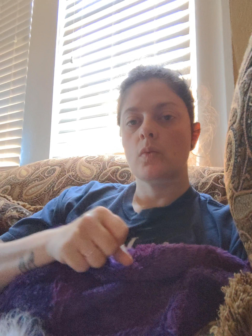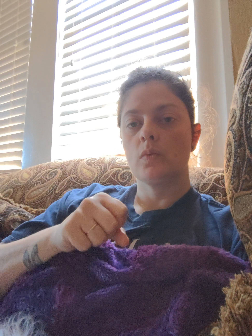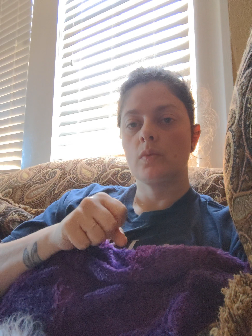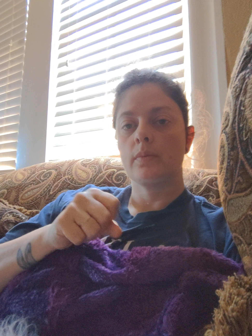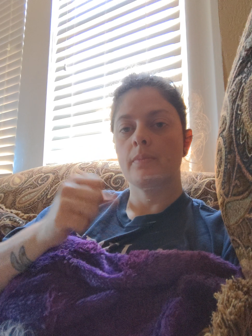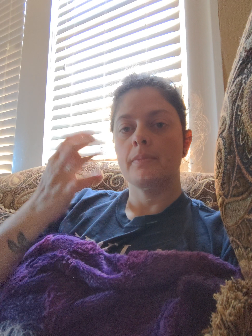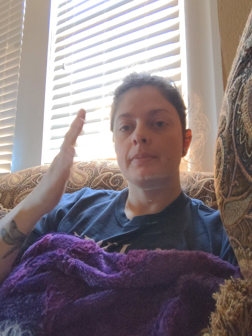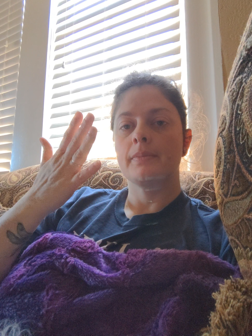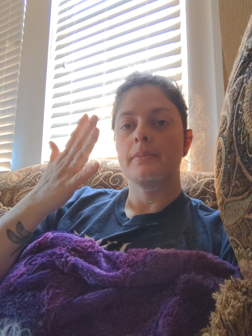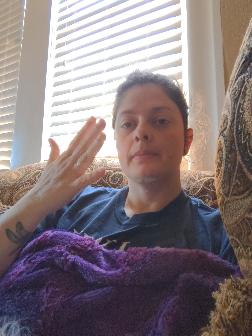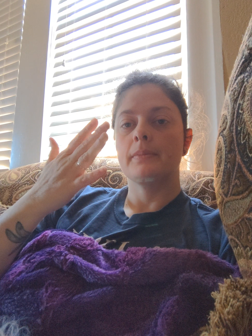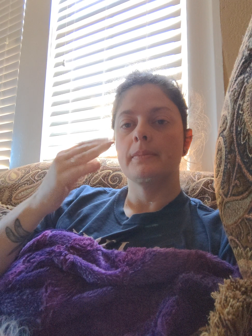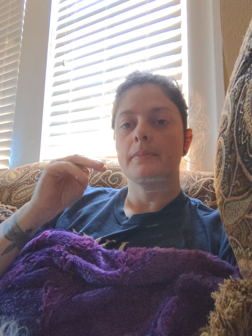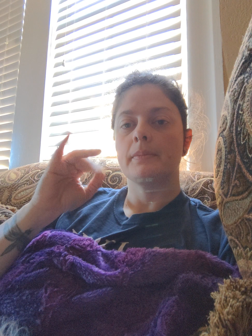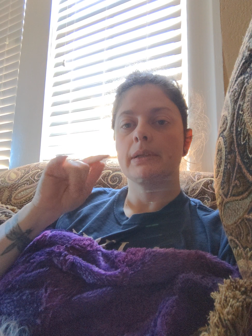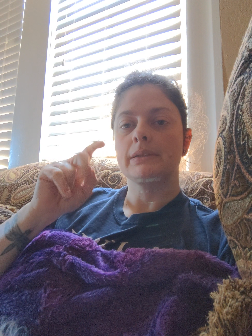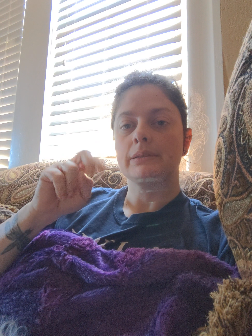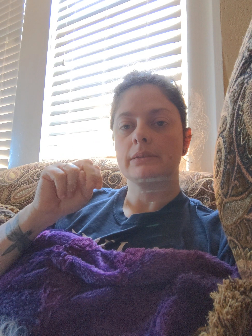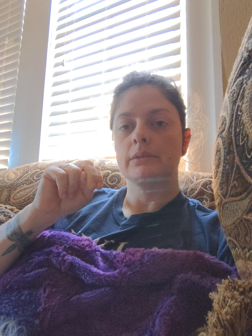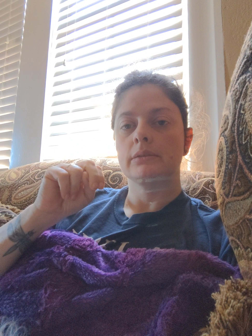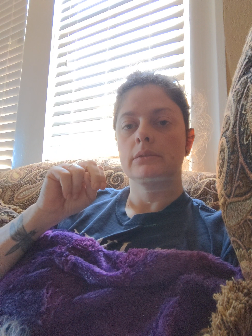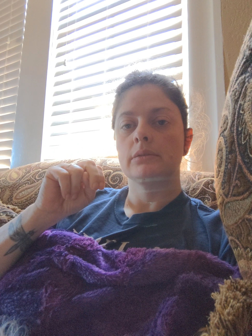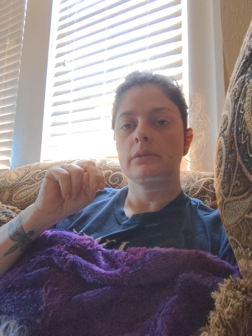mitten